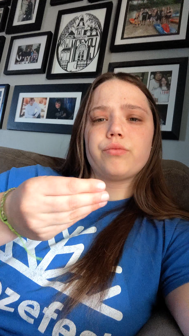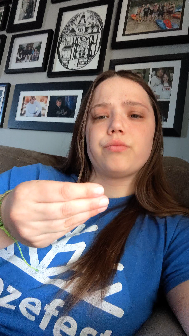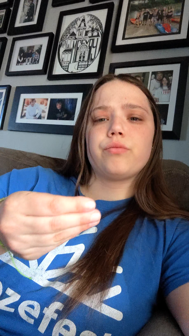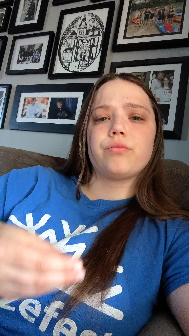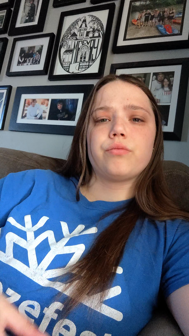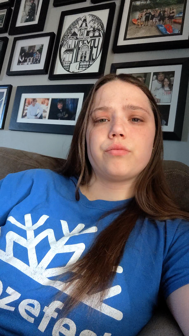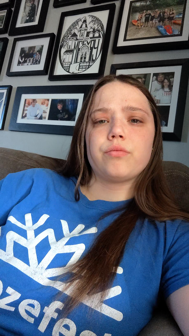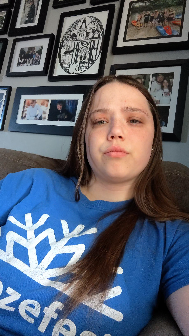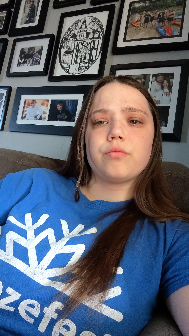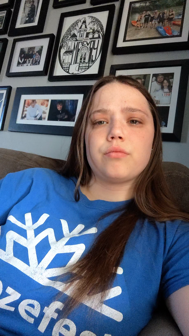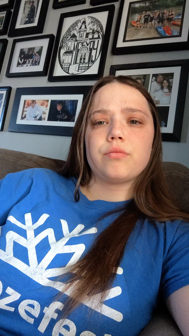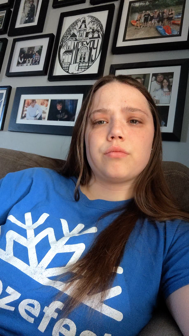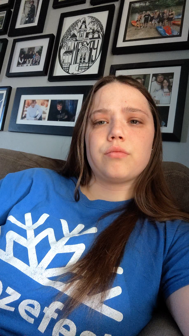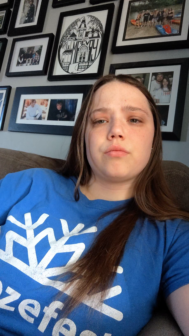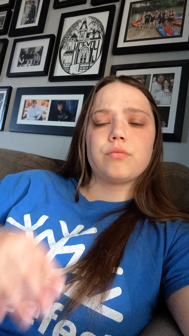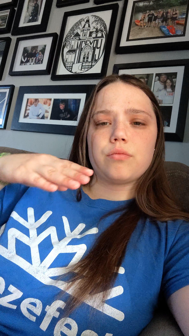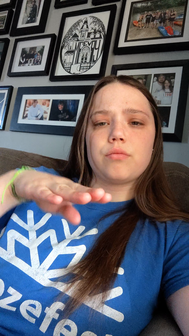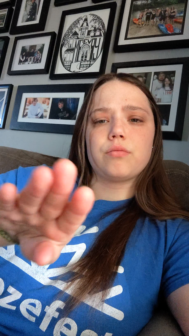enter